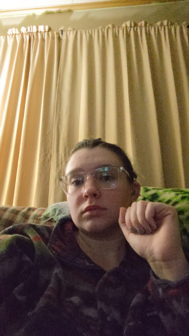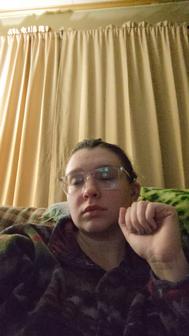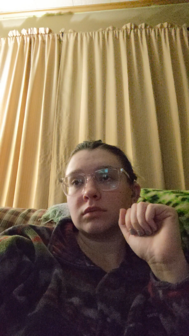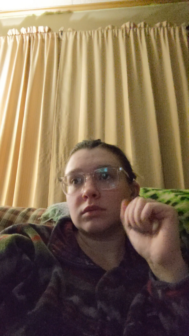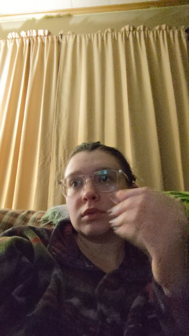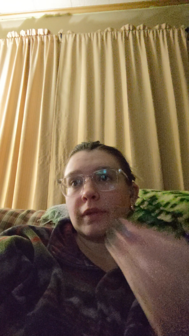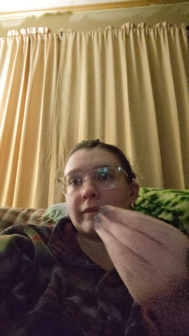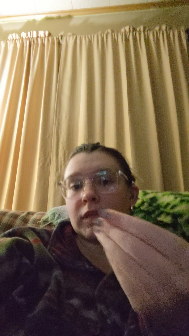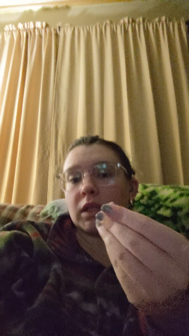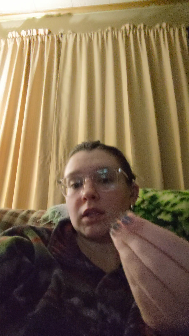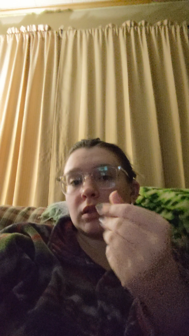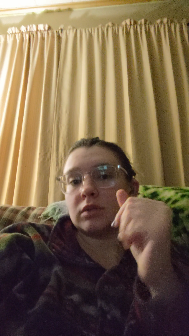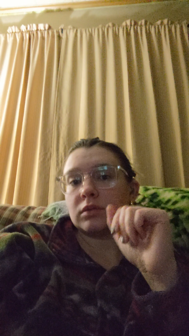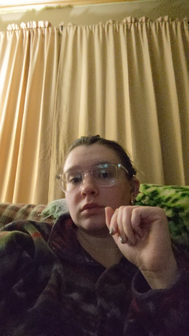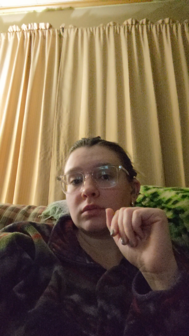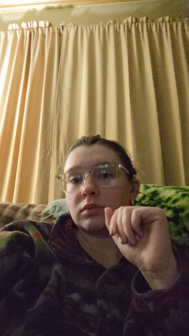feed